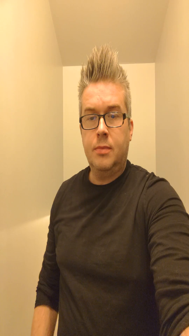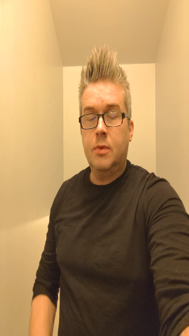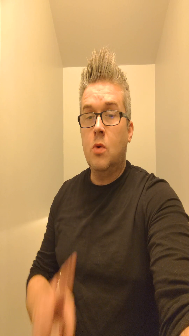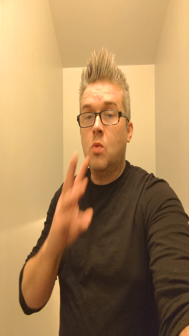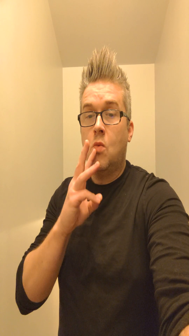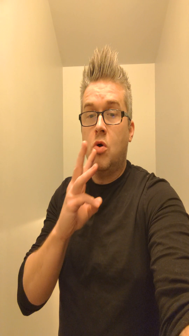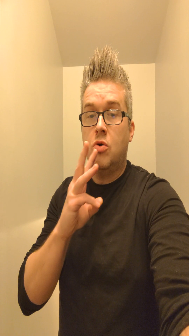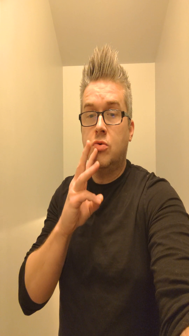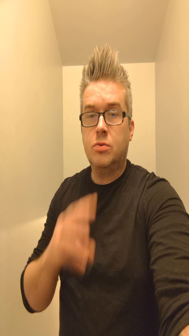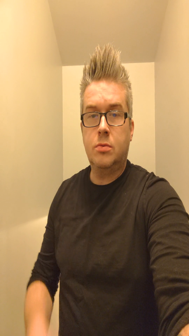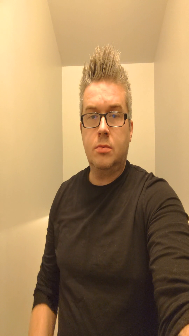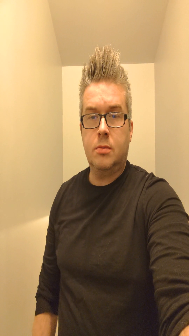water